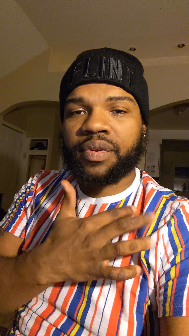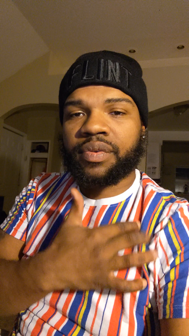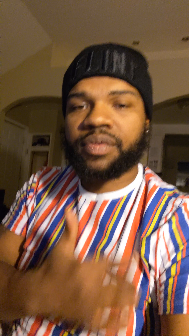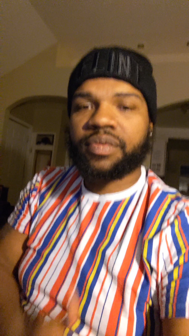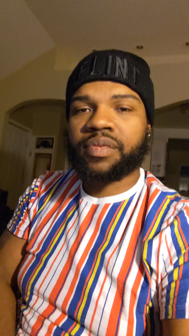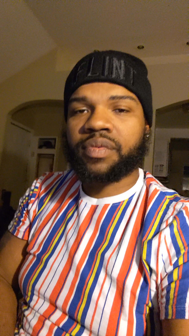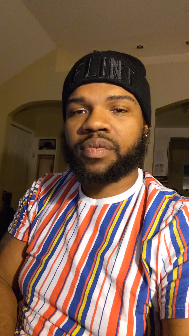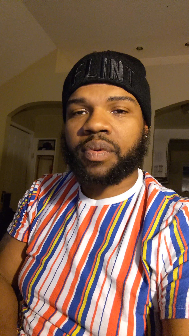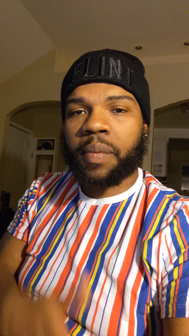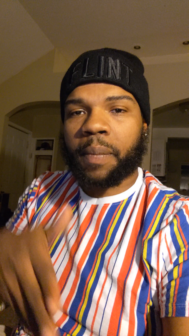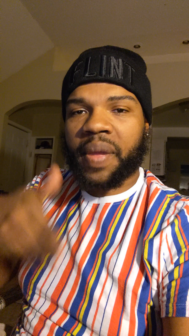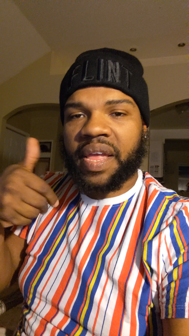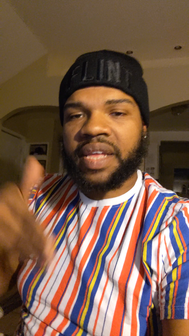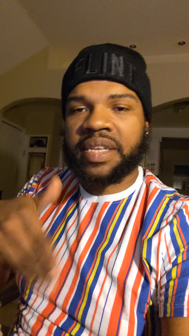pants